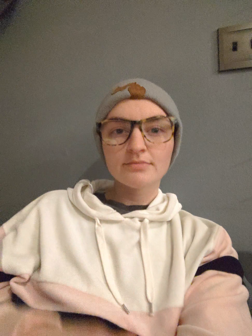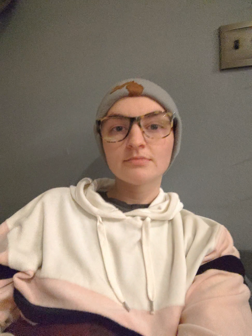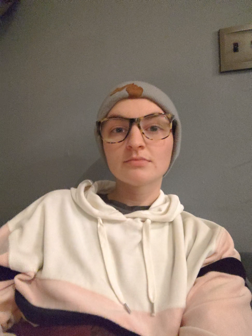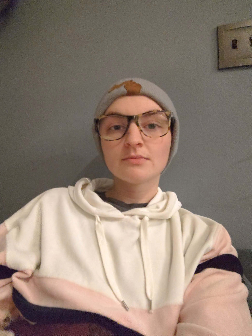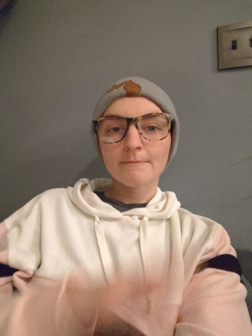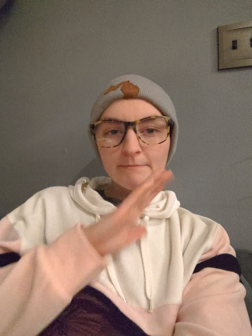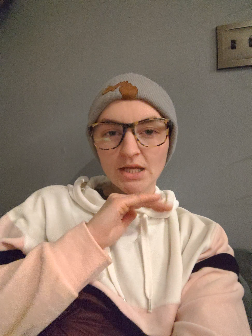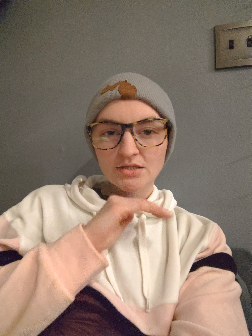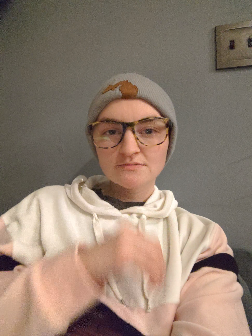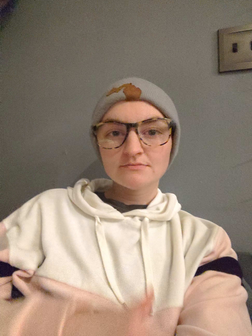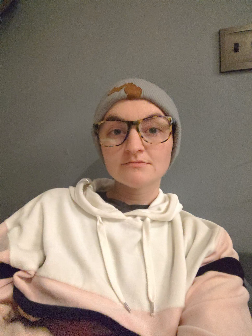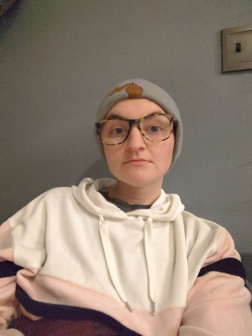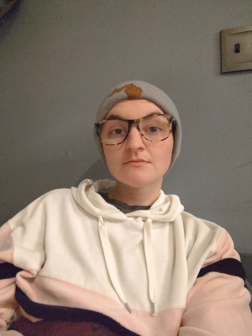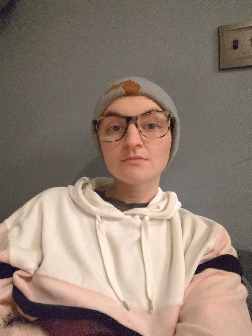pig